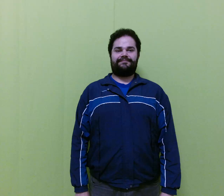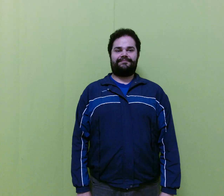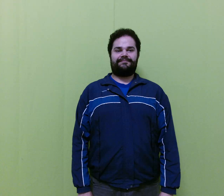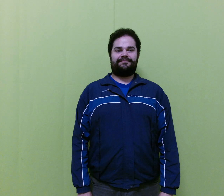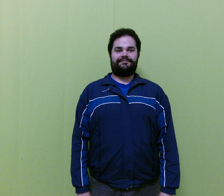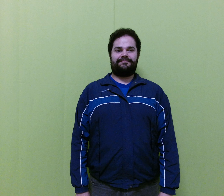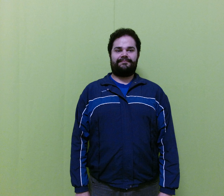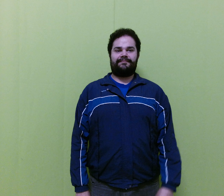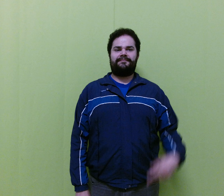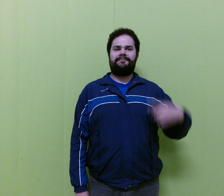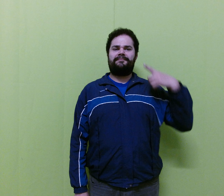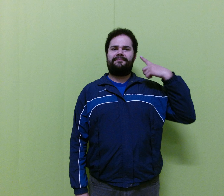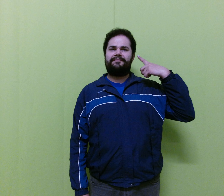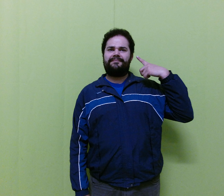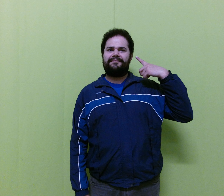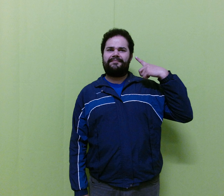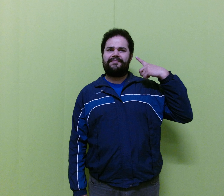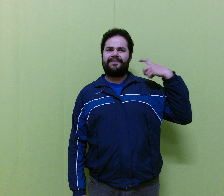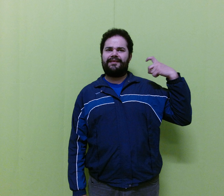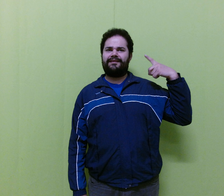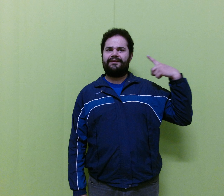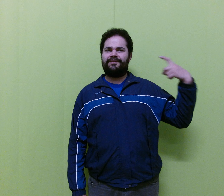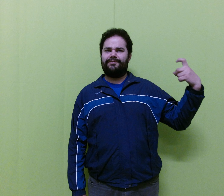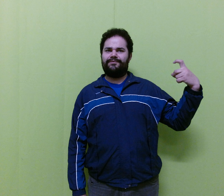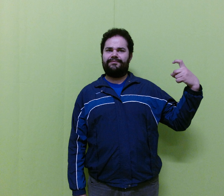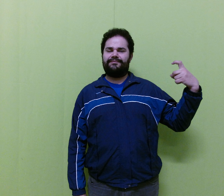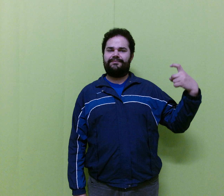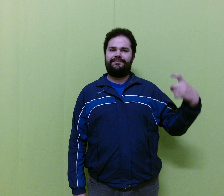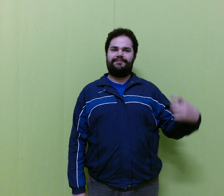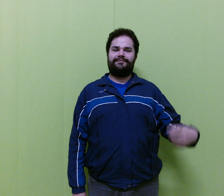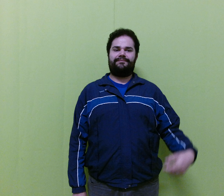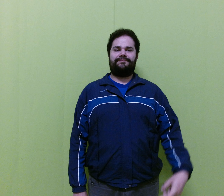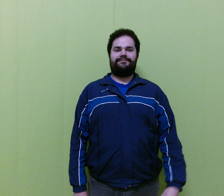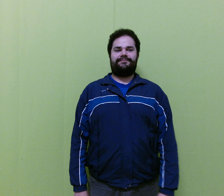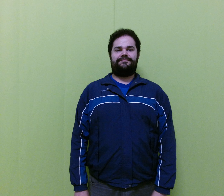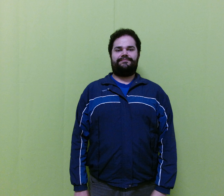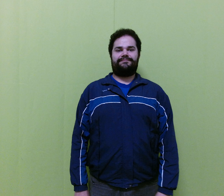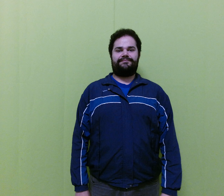barulho